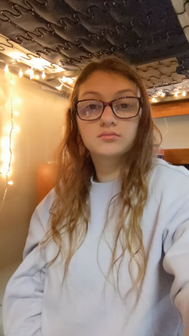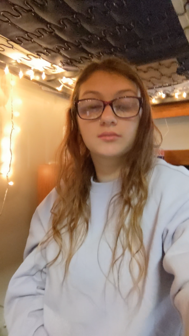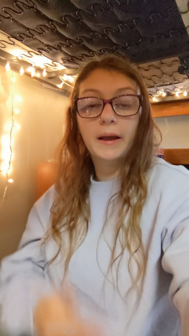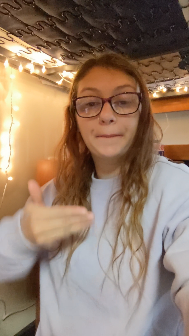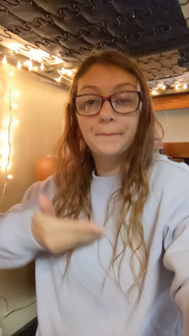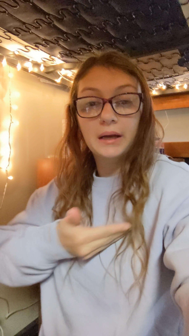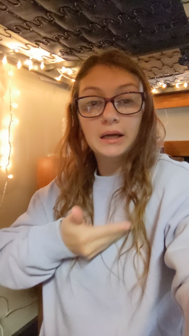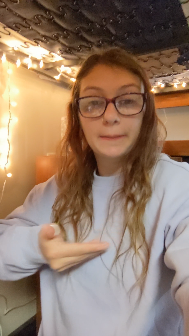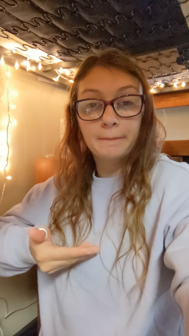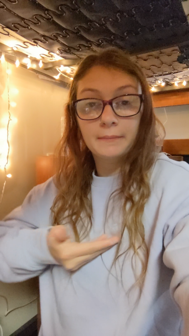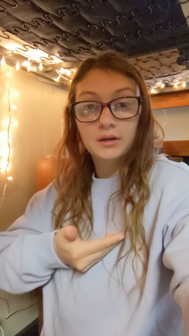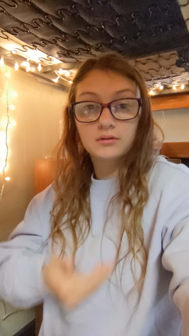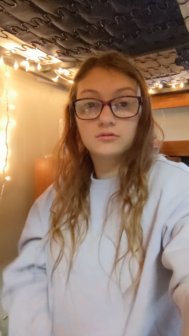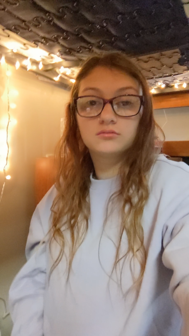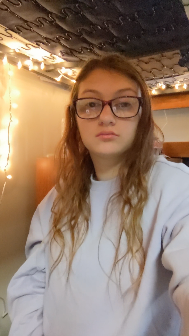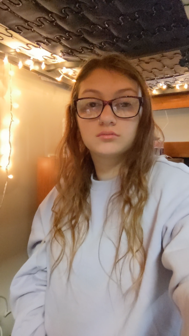baby